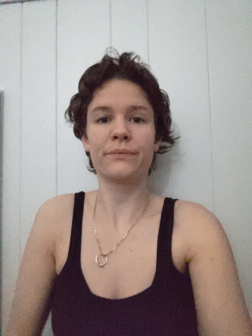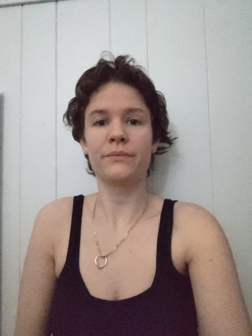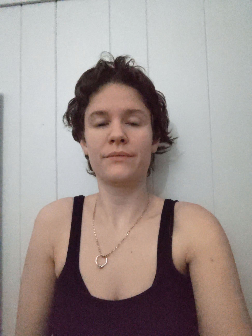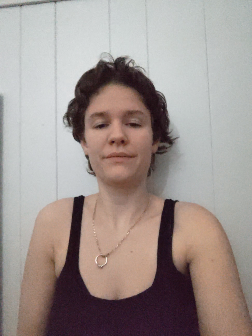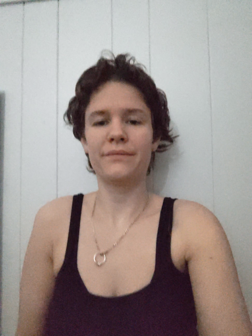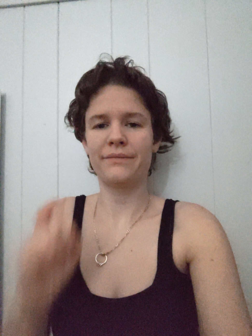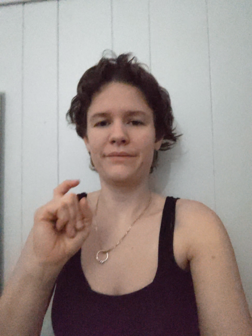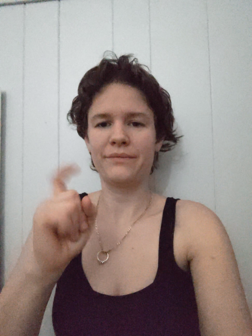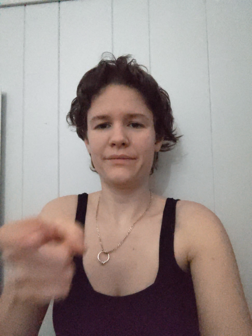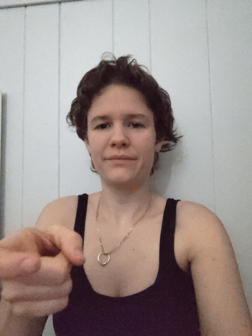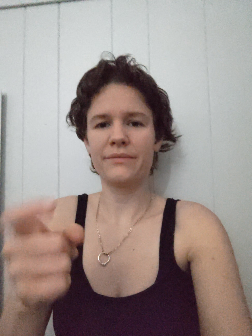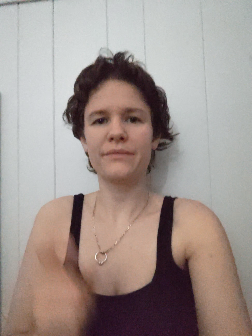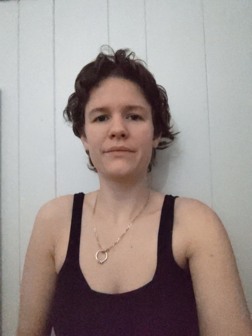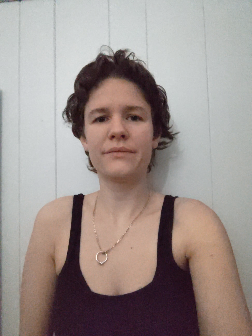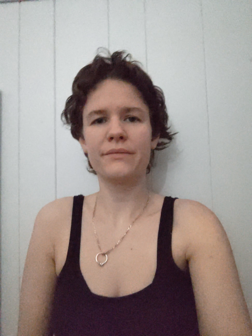give